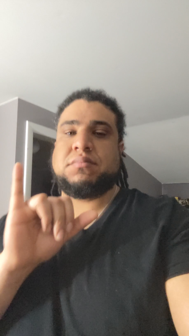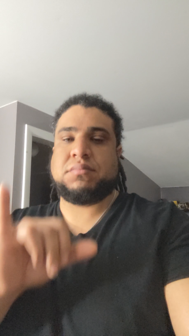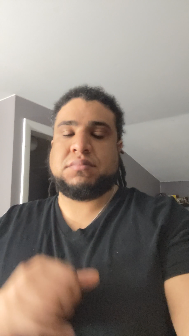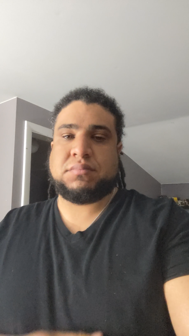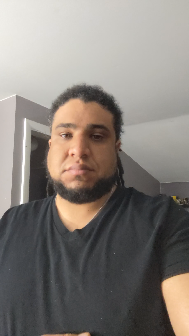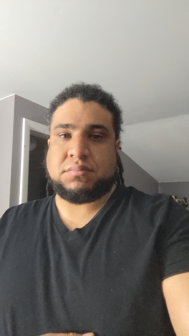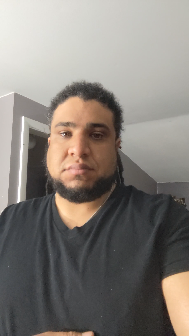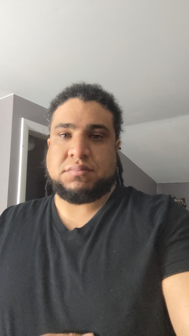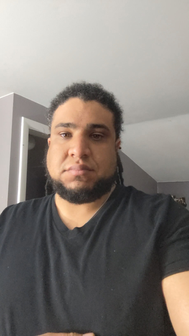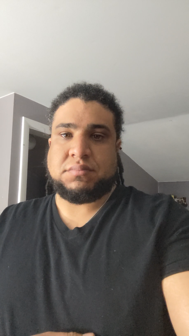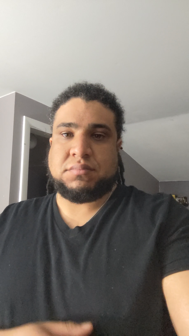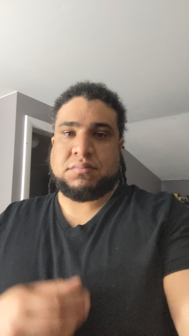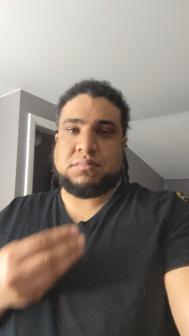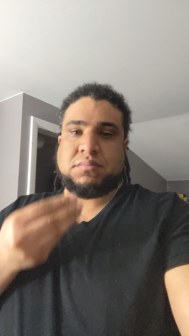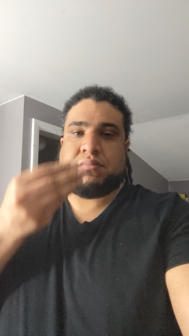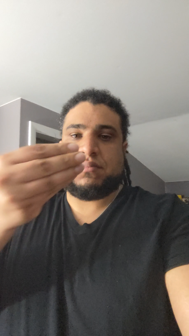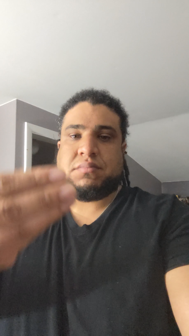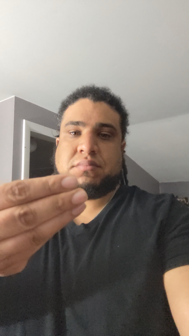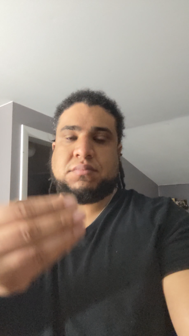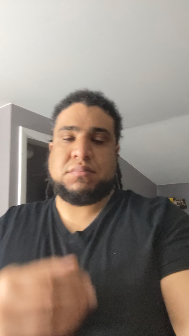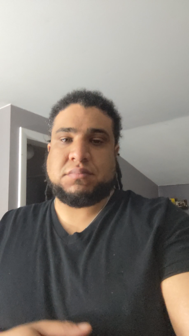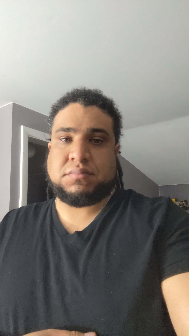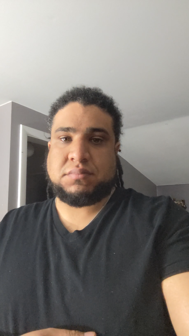buy